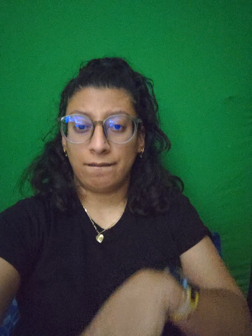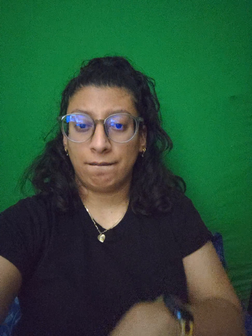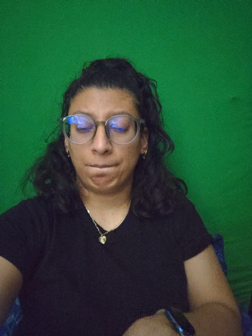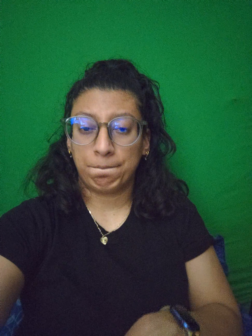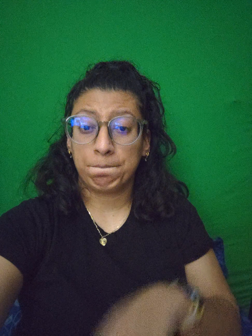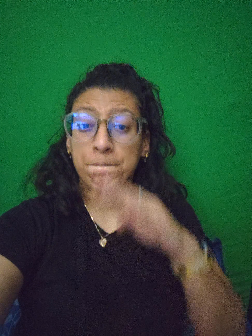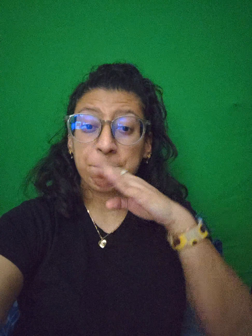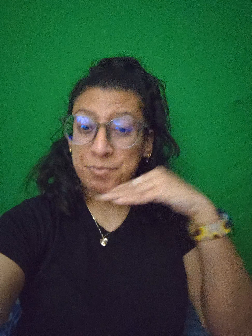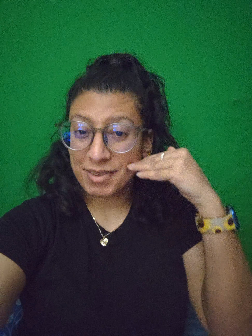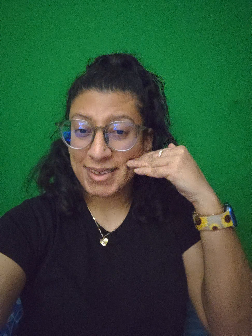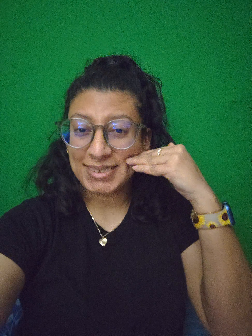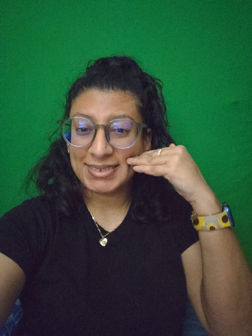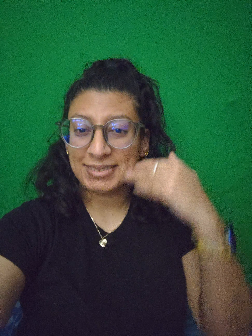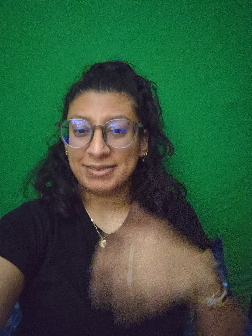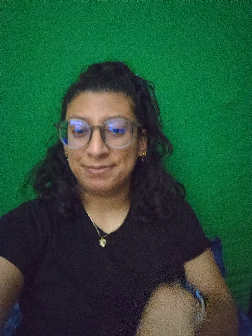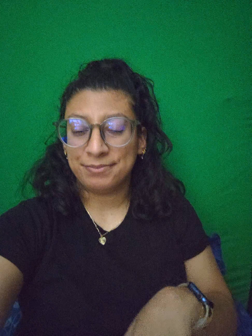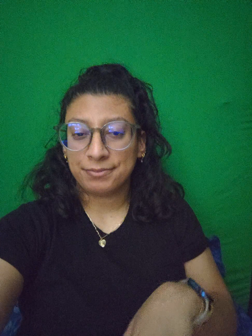smile